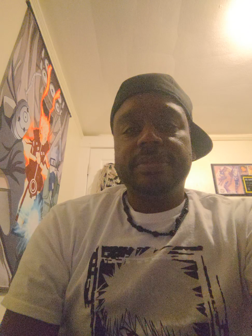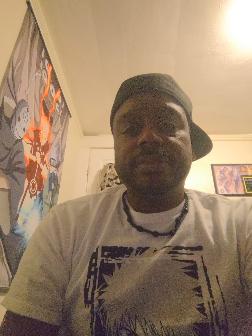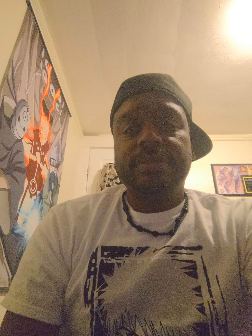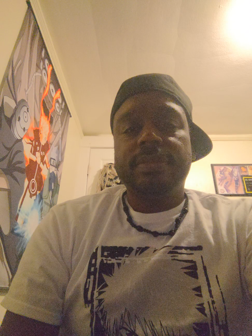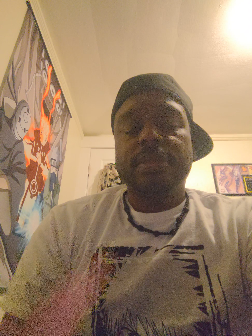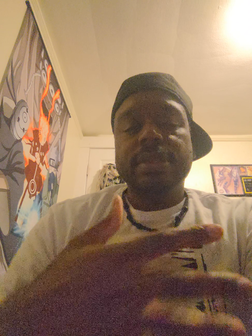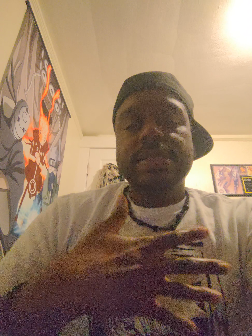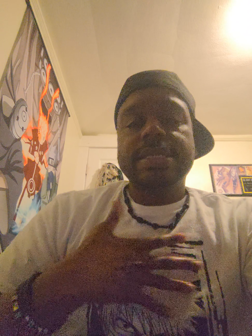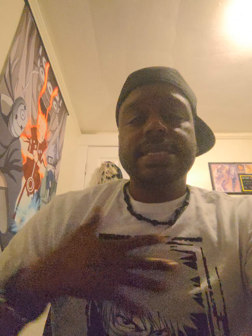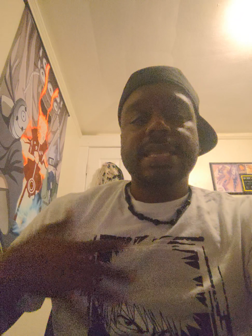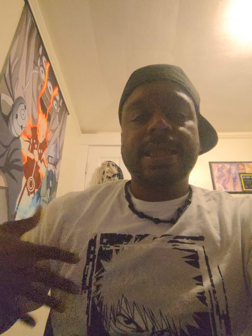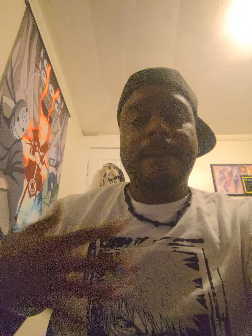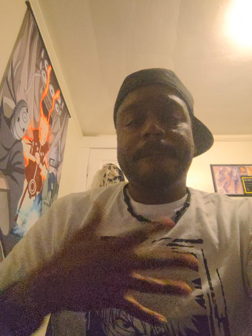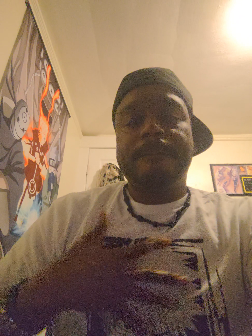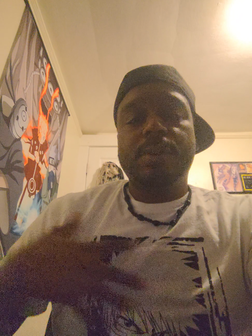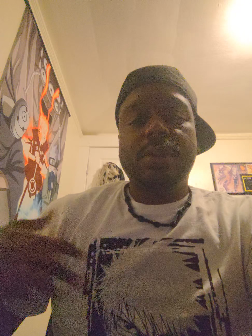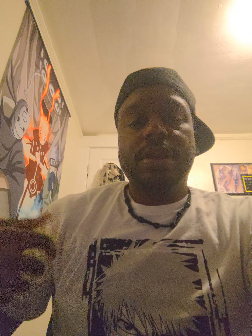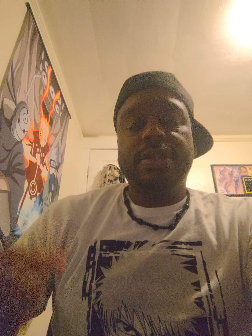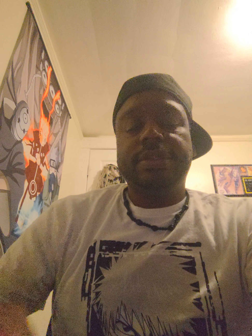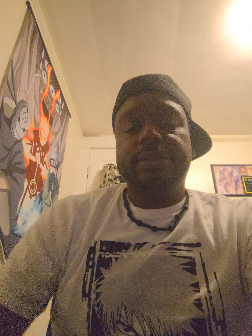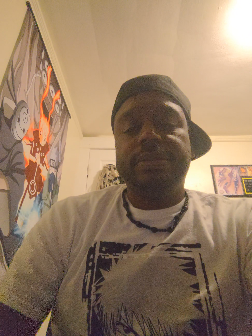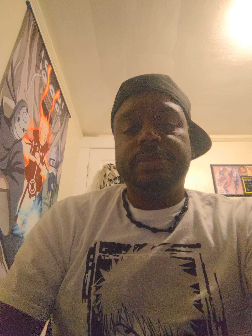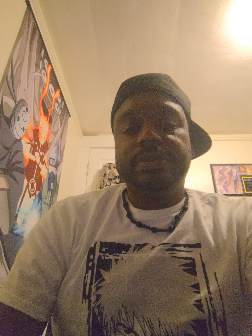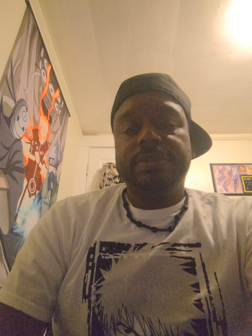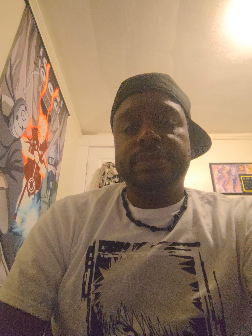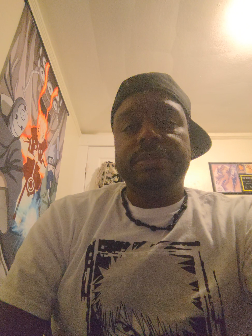zebra